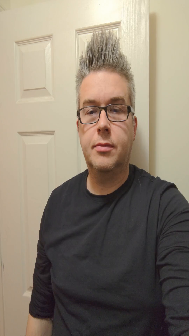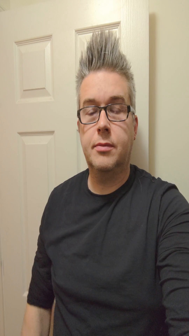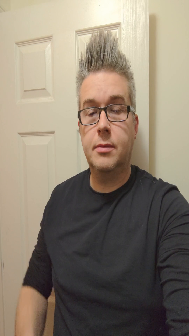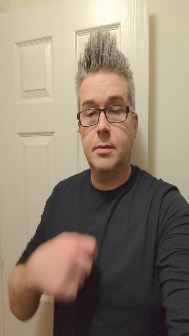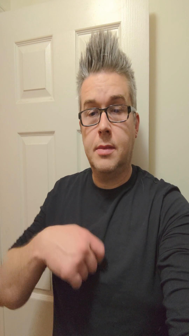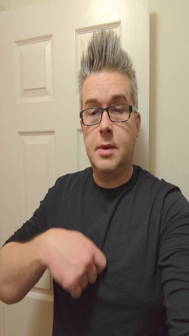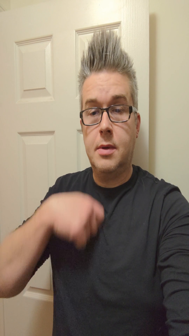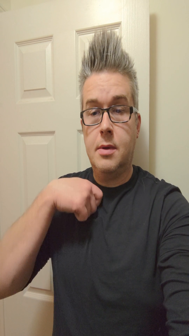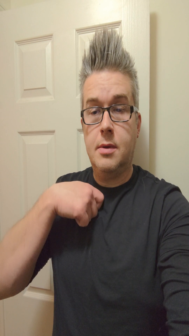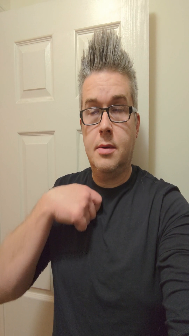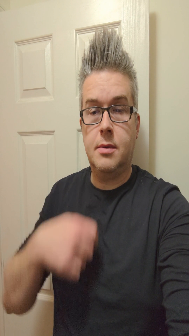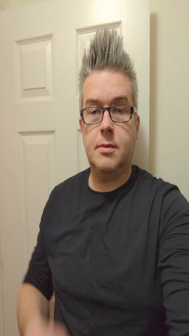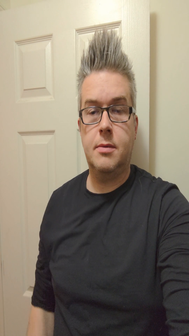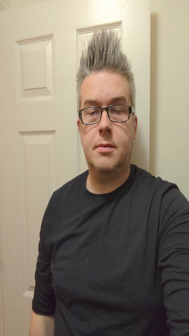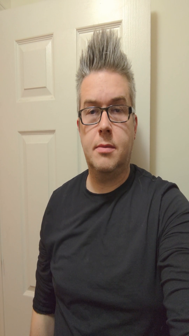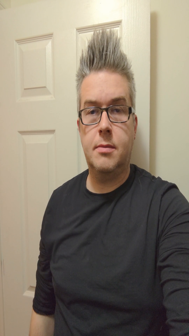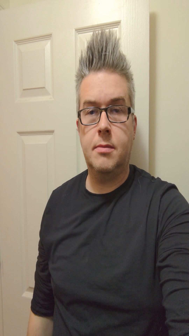zipper